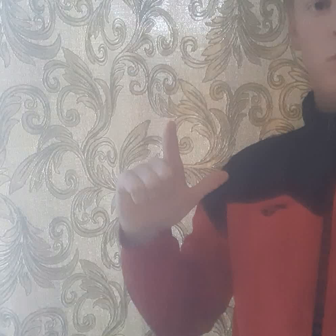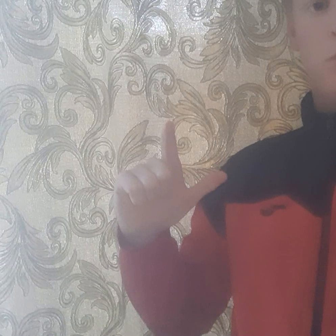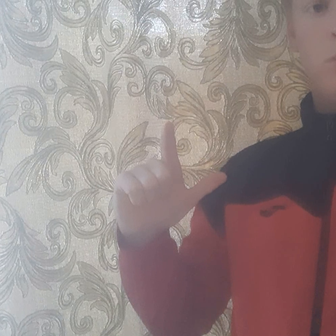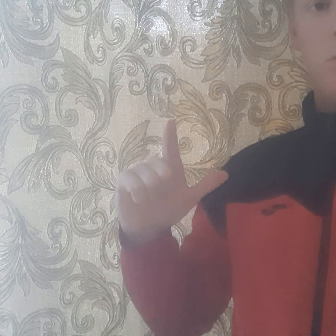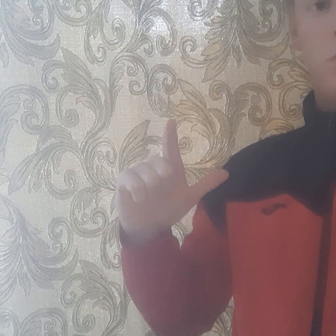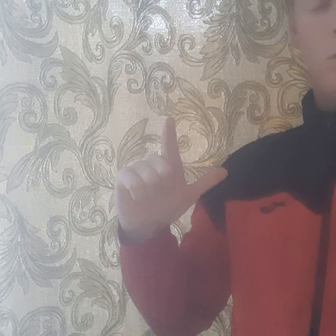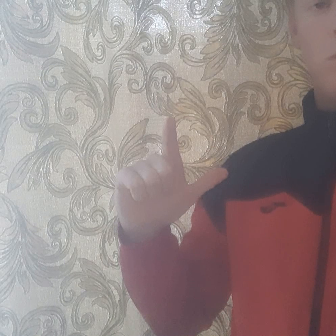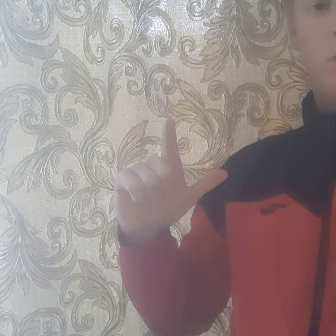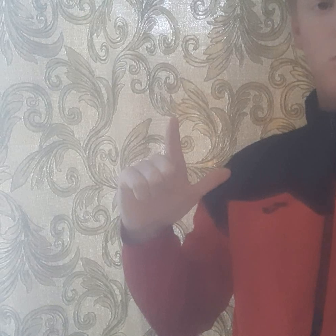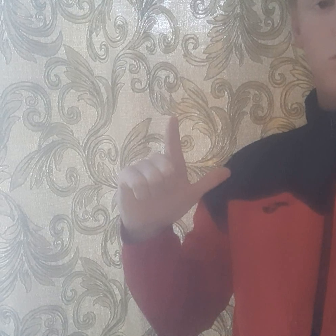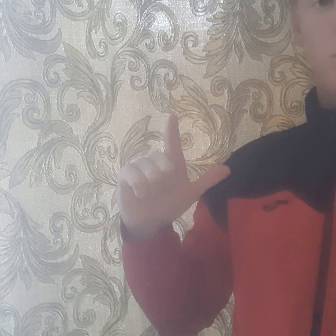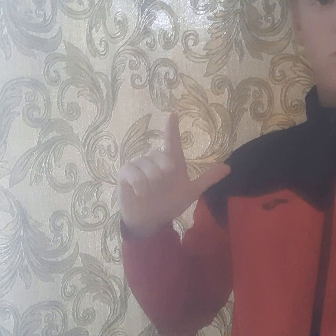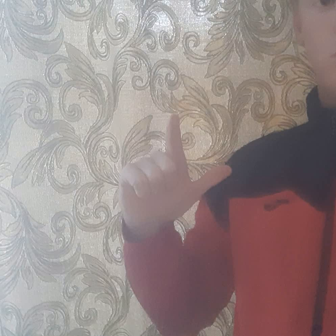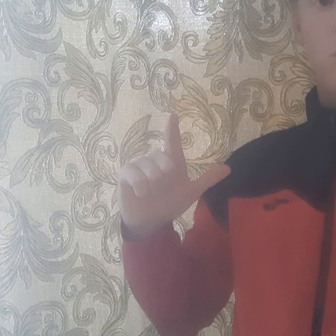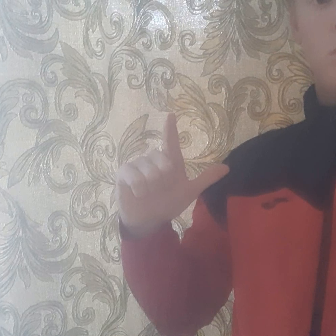Ь